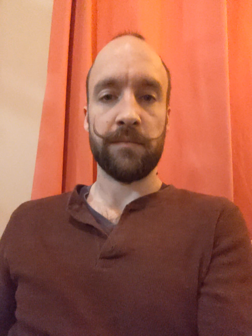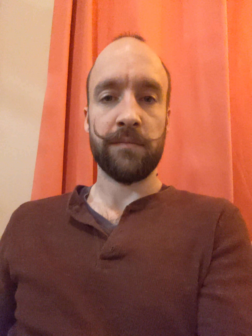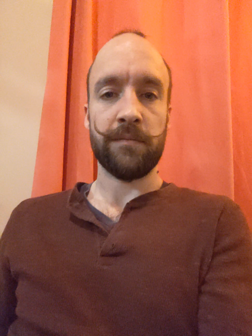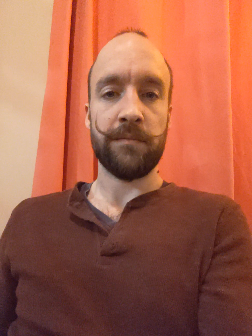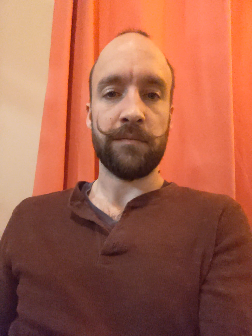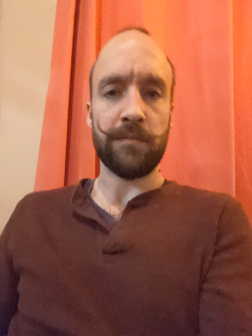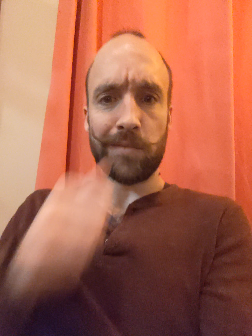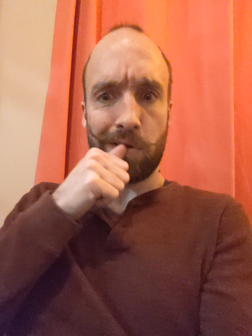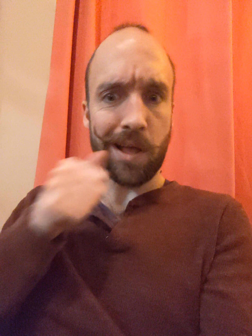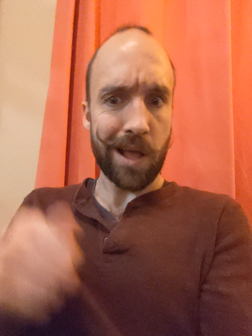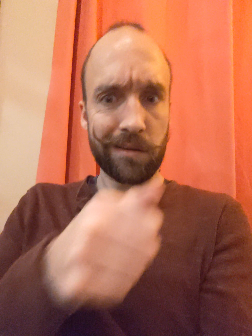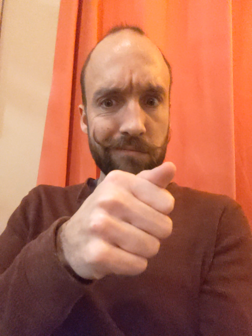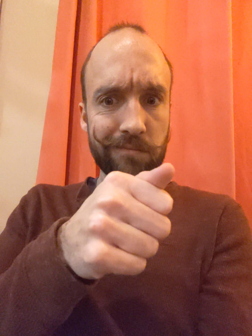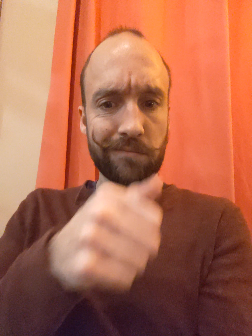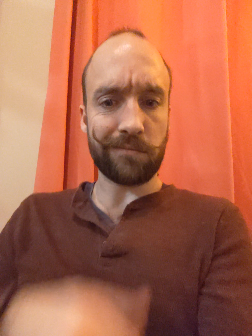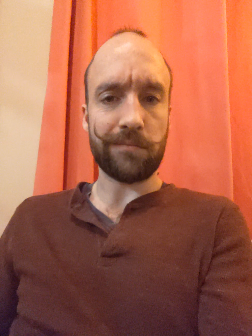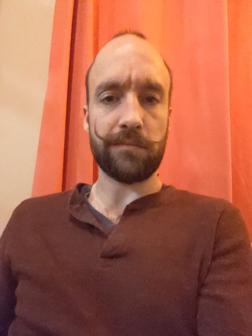hide